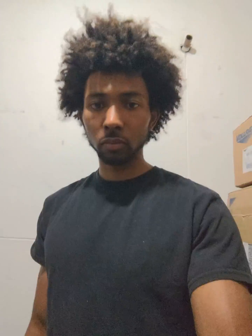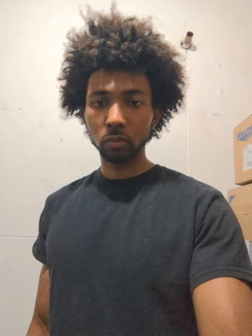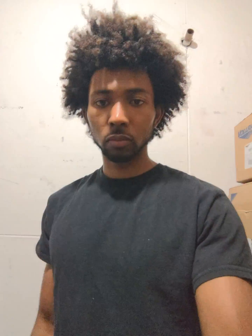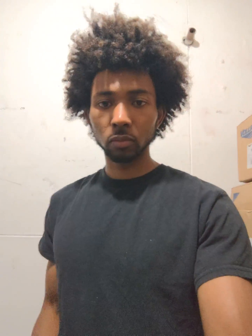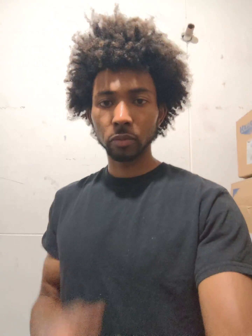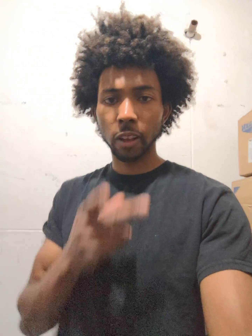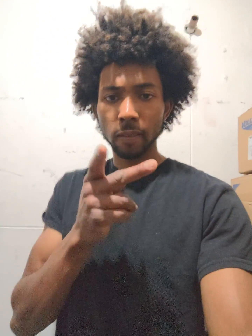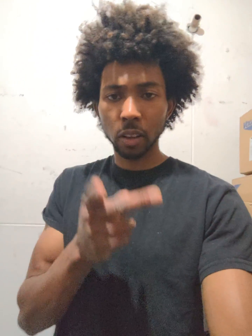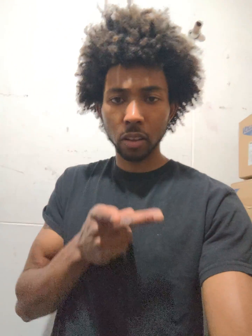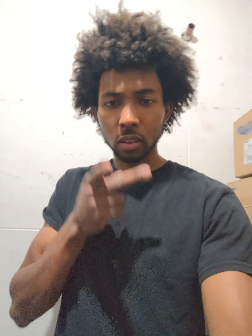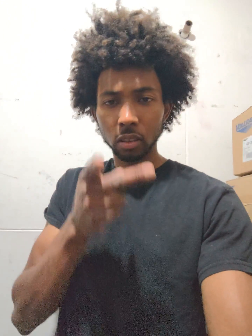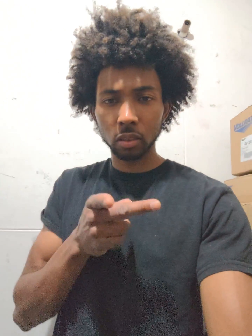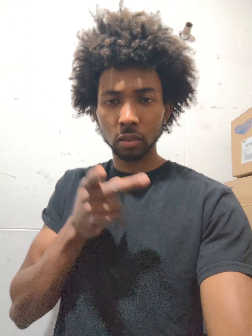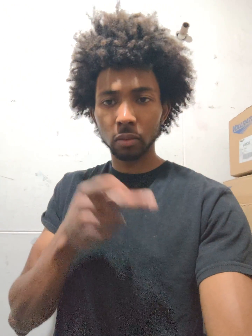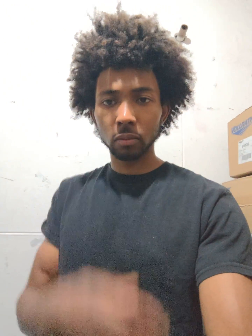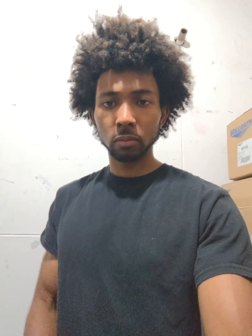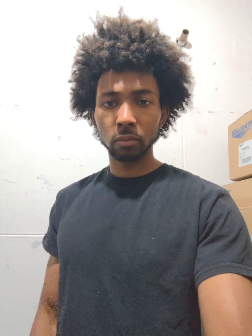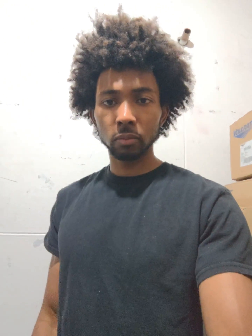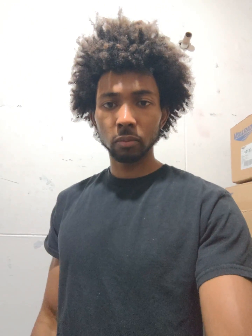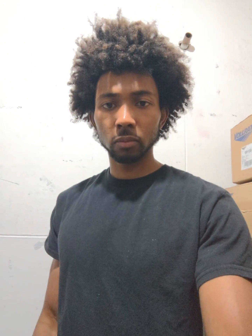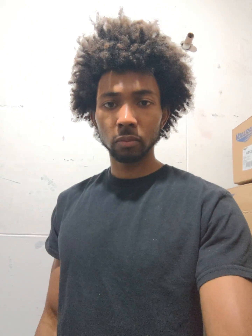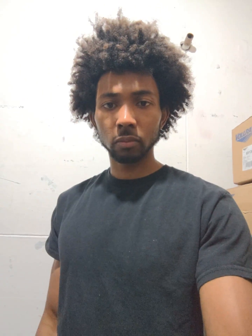careful